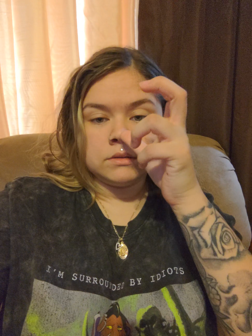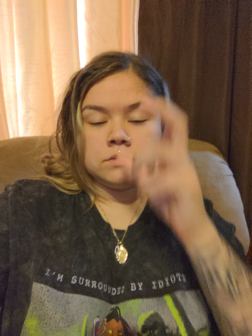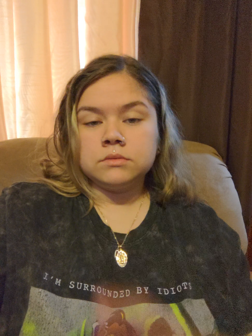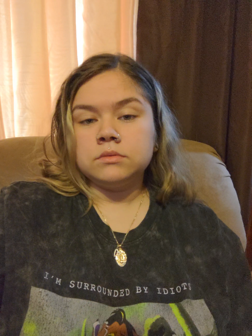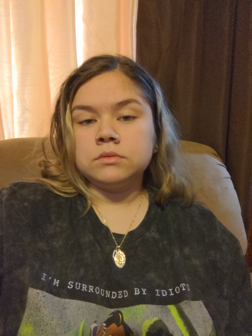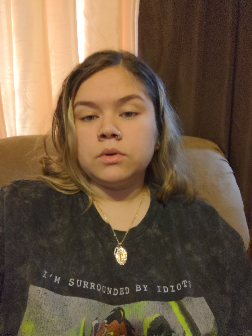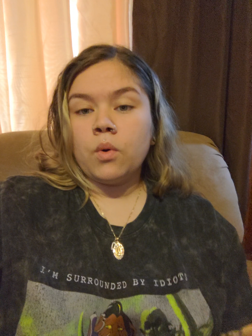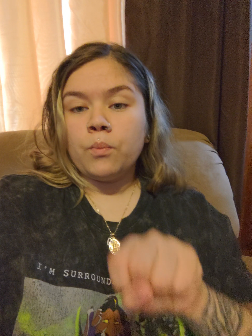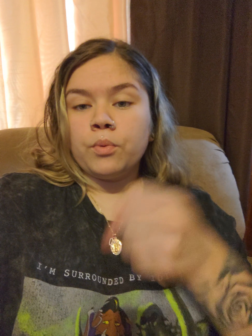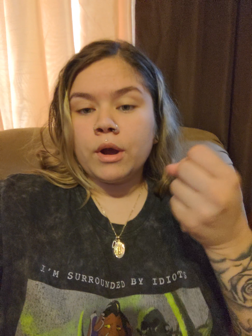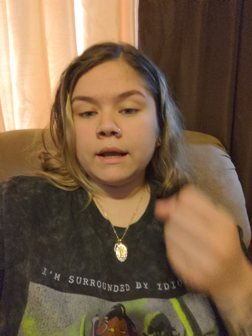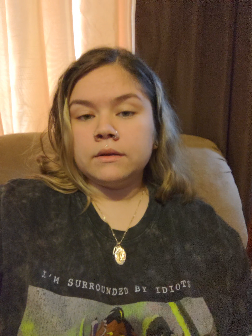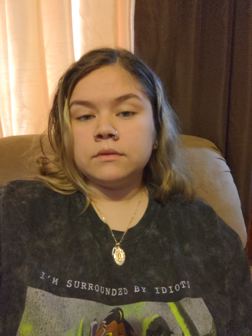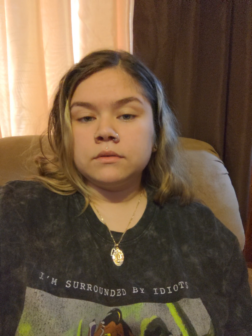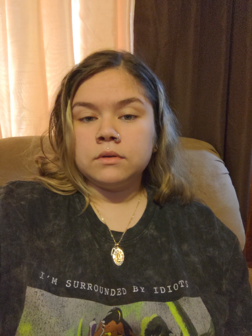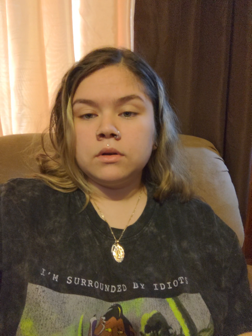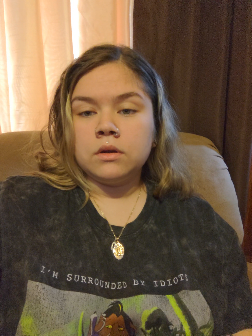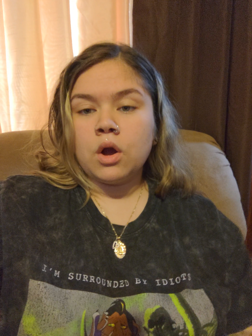break